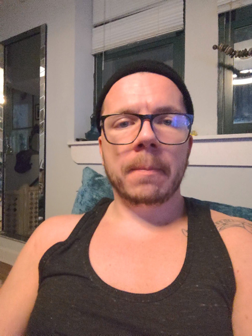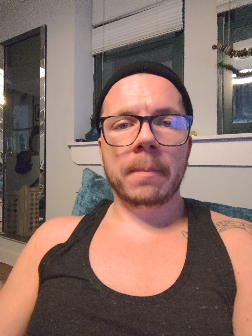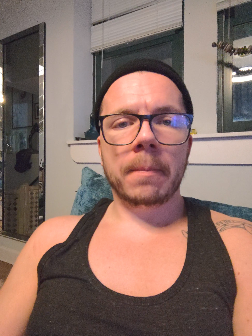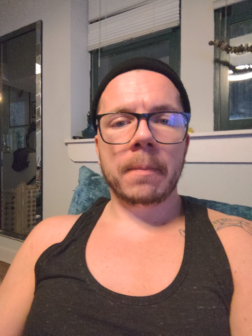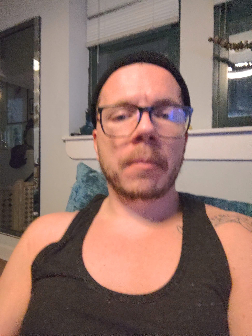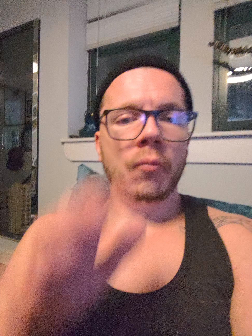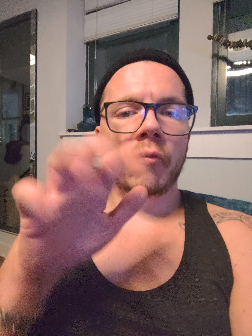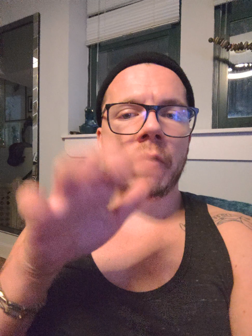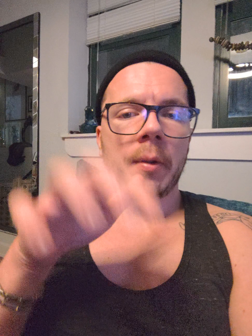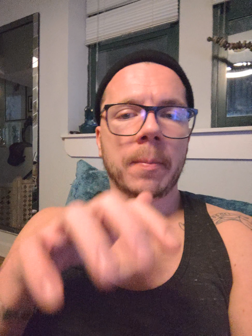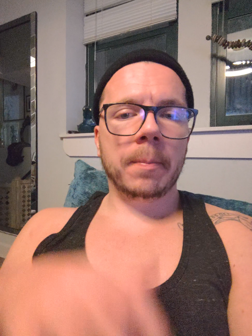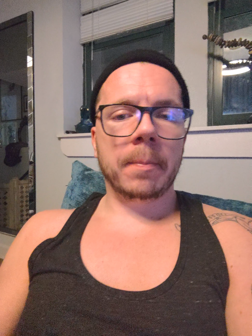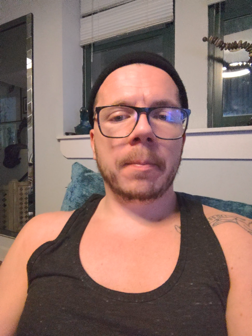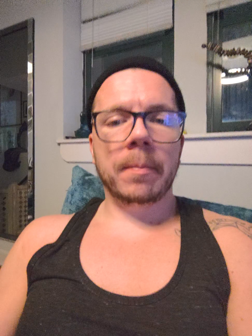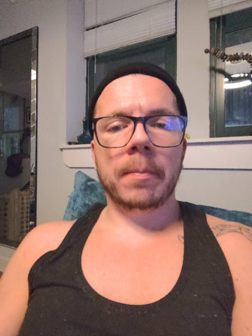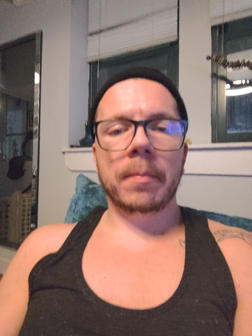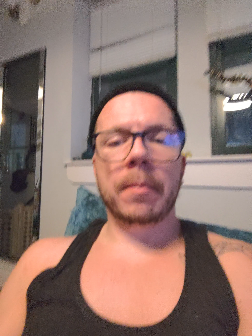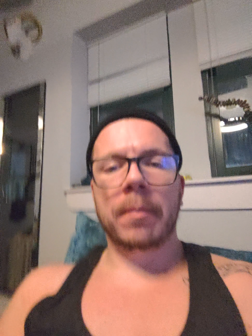rain